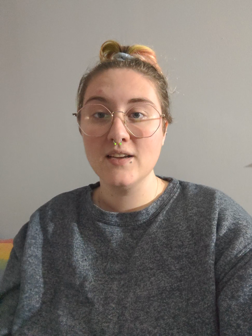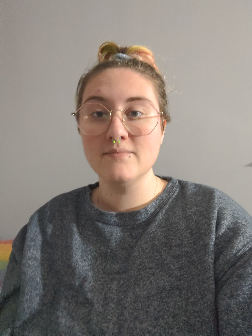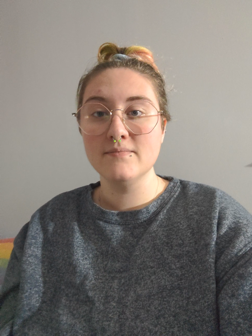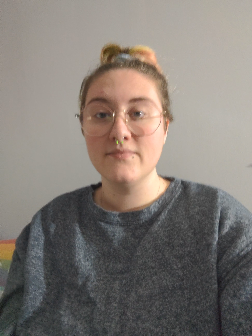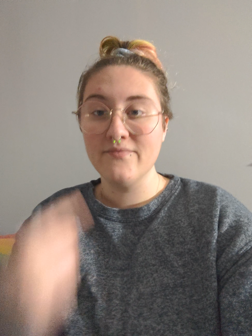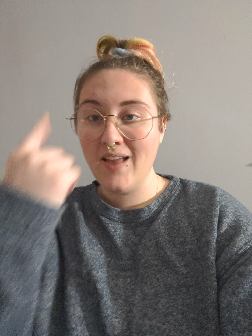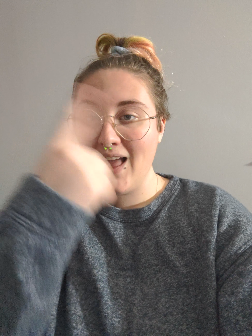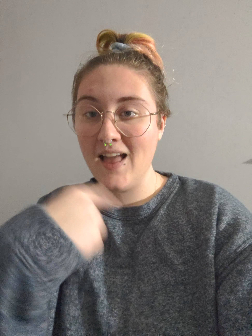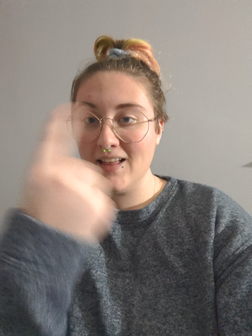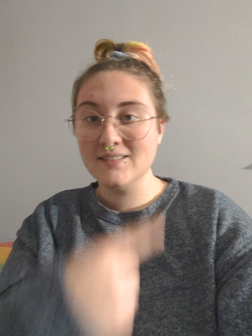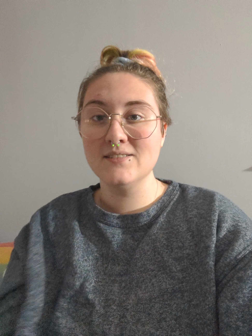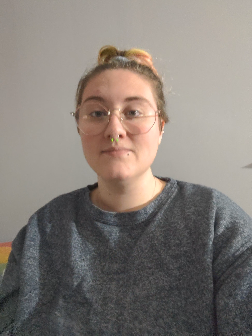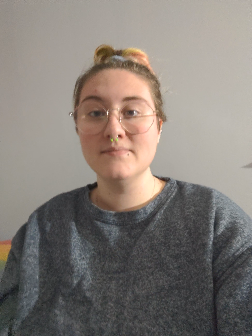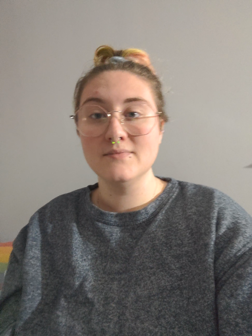face